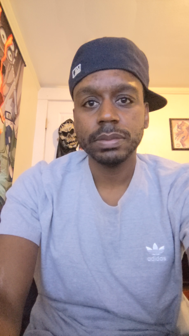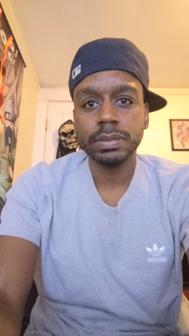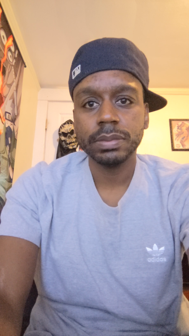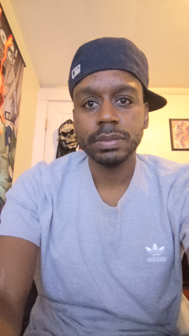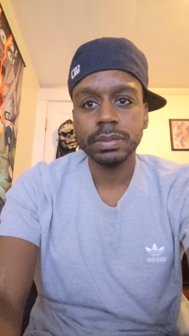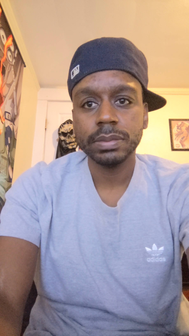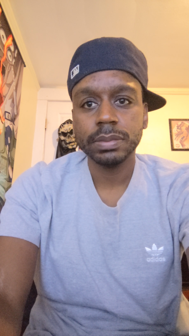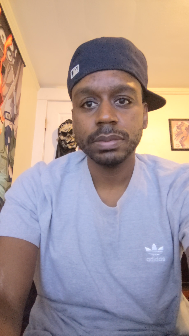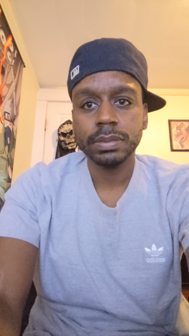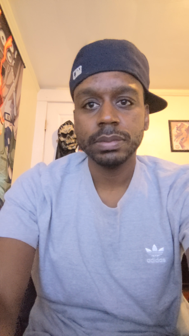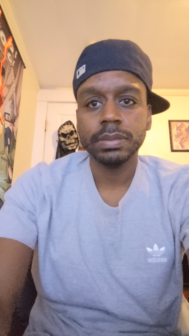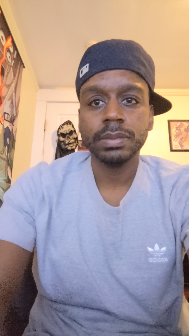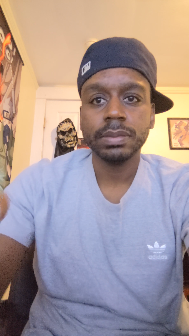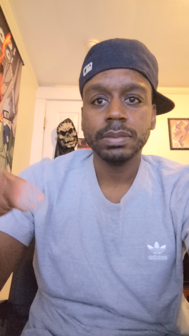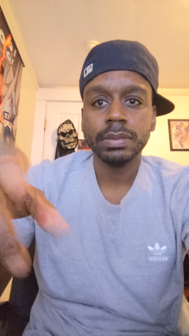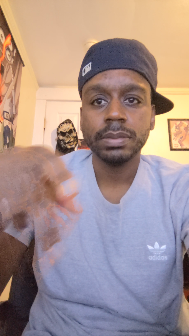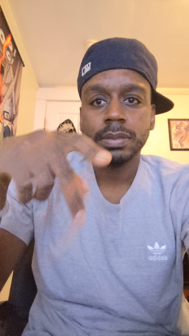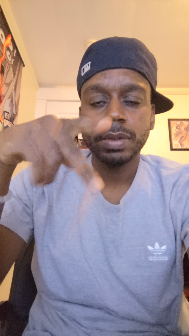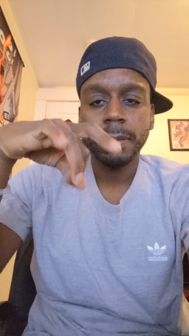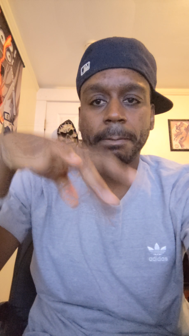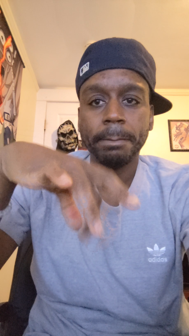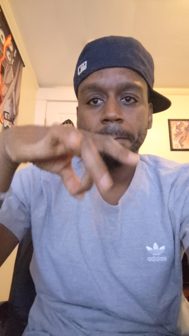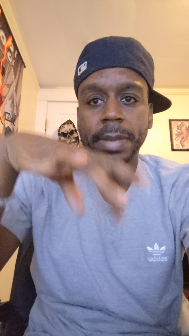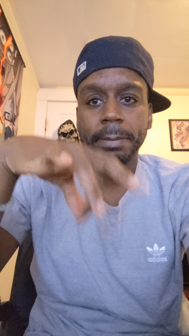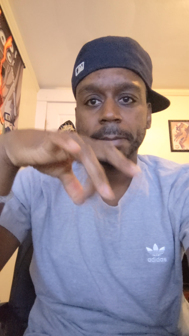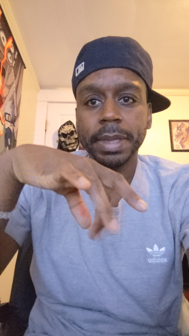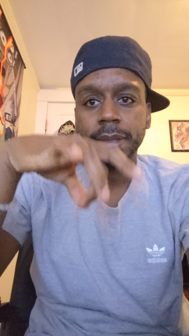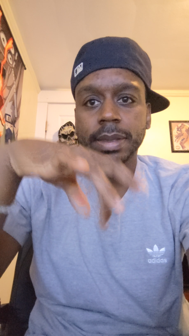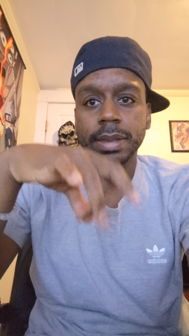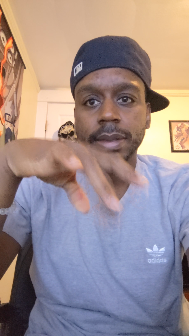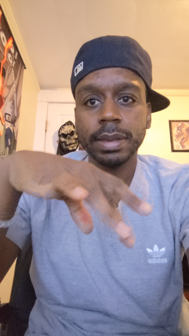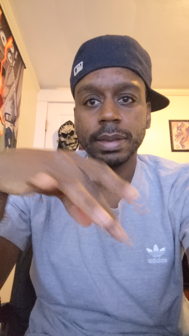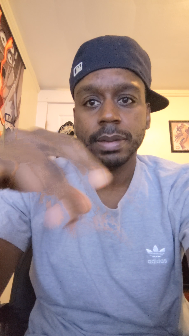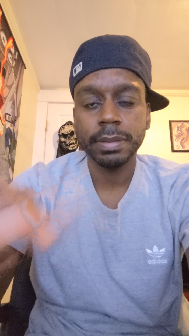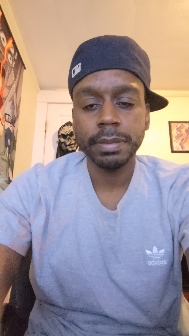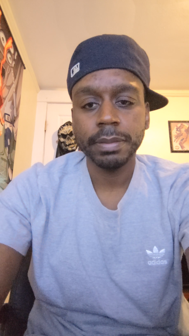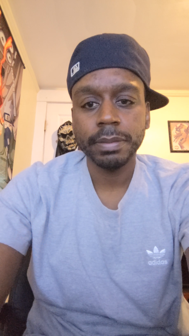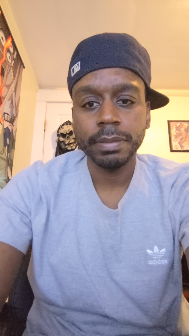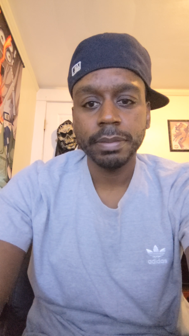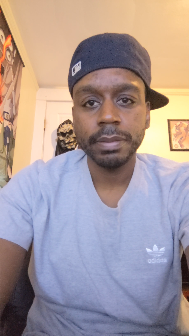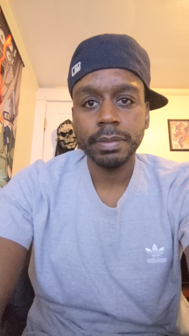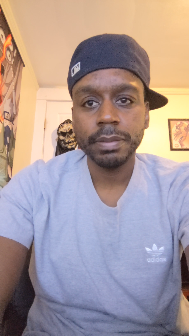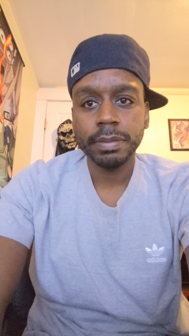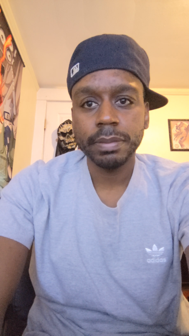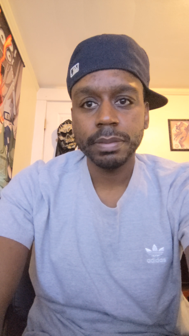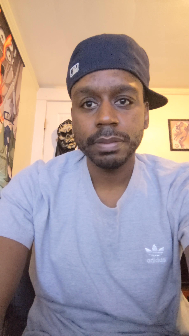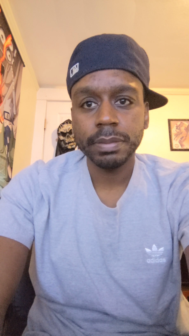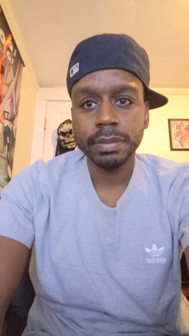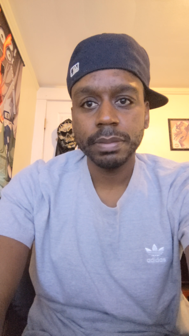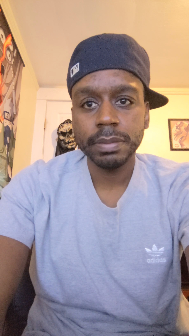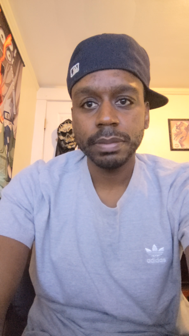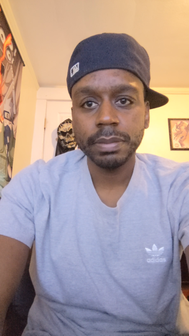pumpkin